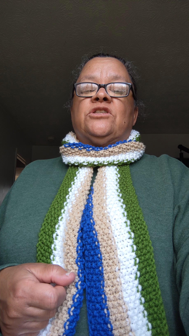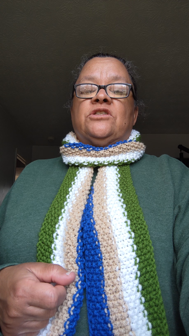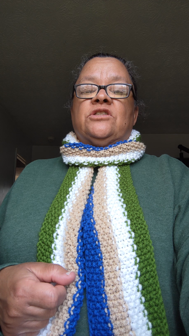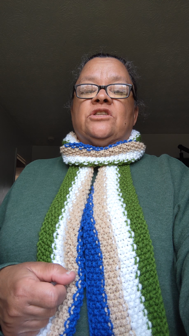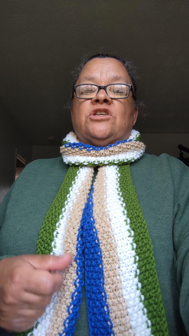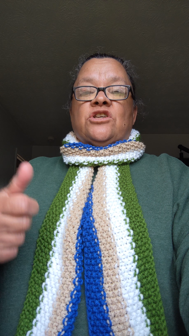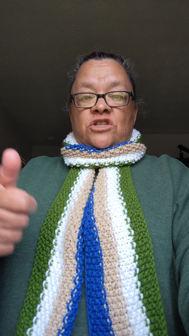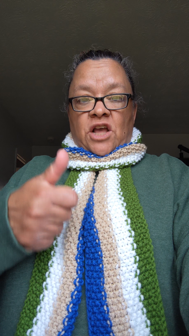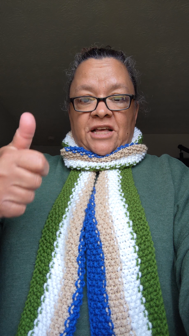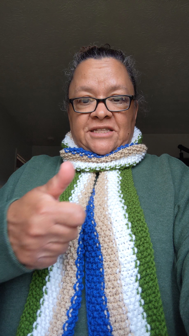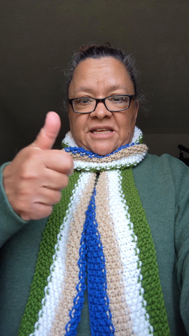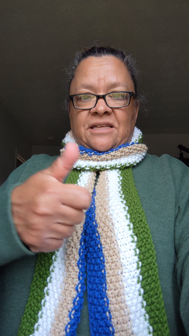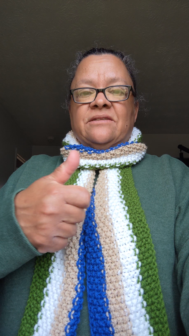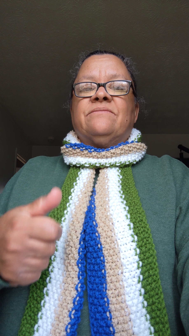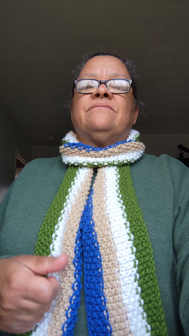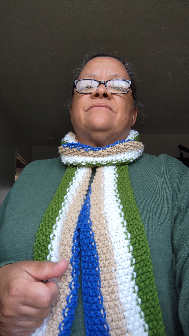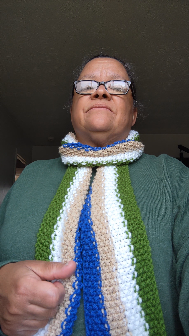chase